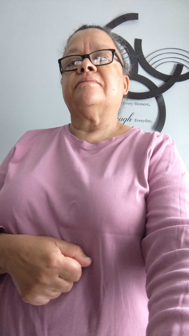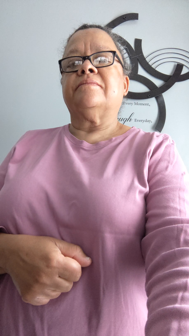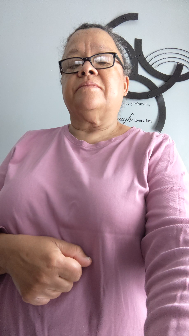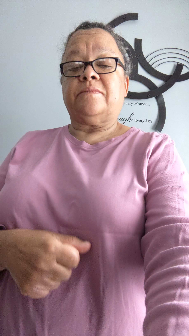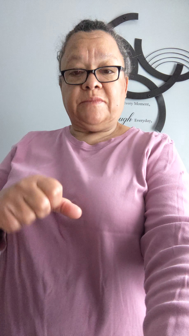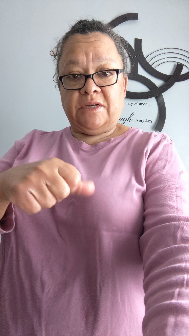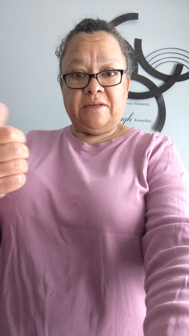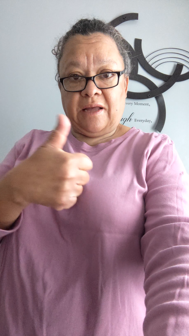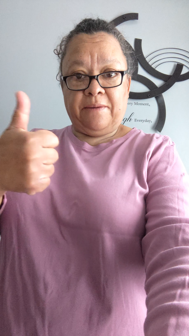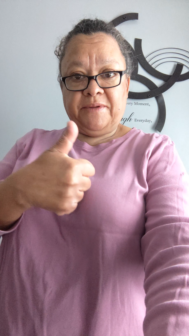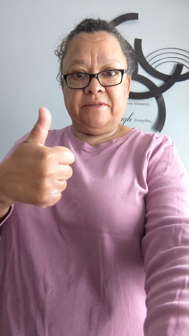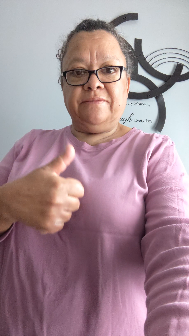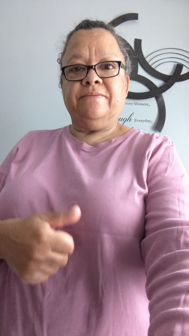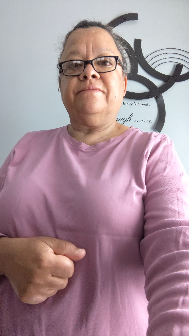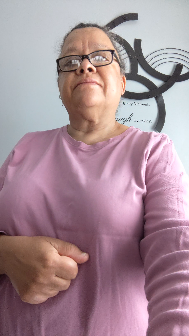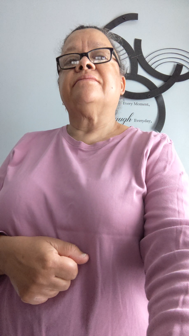game